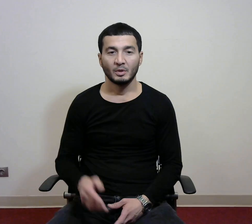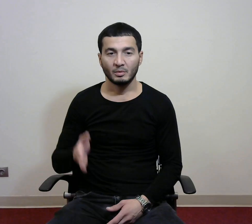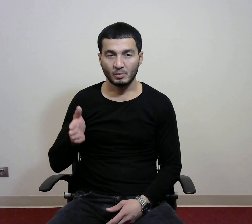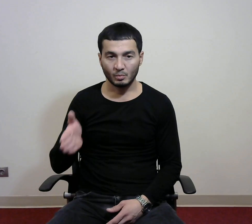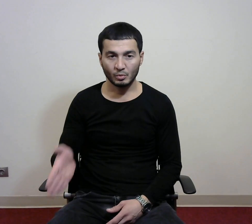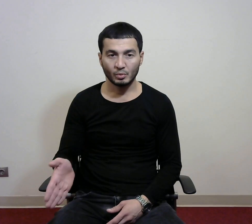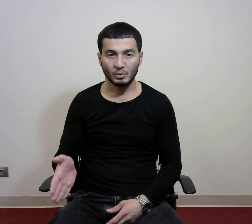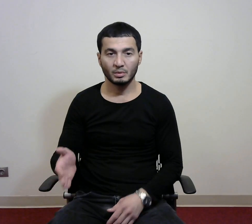burda